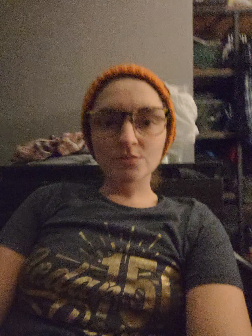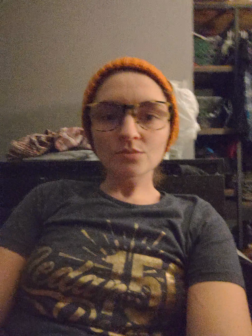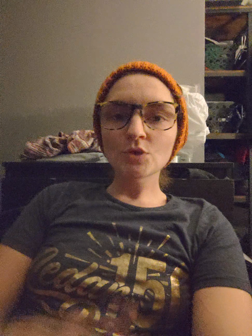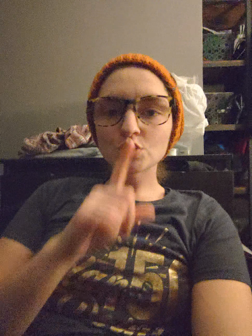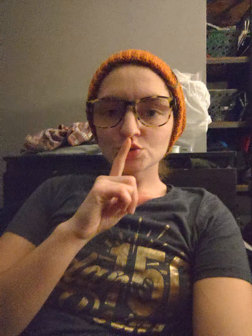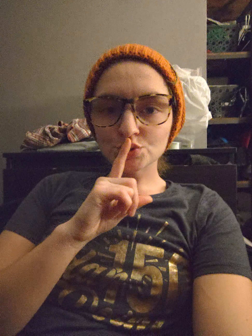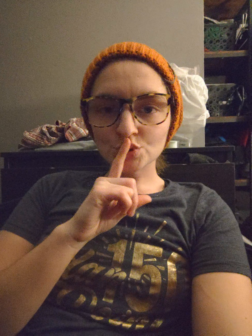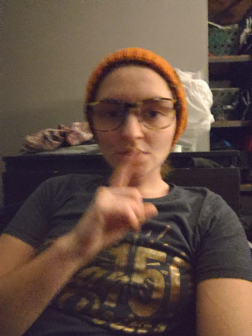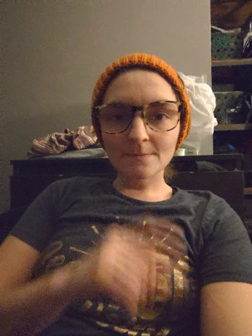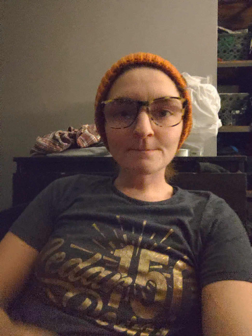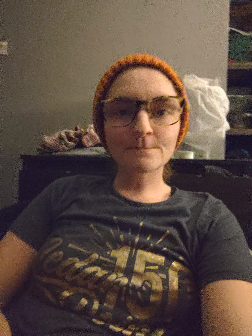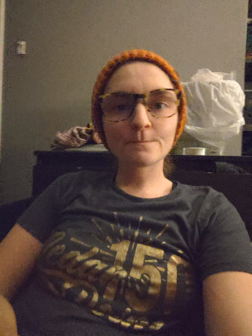shhh